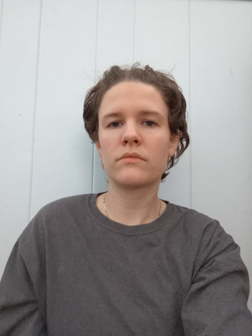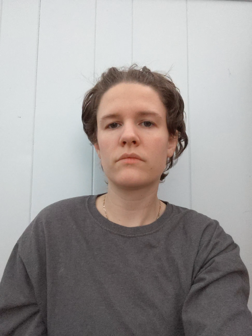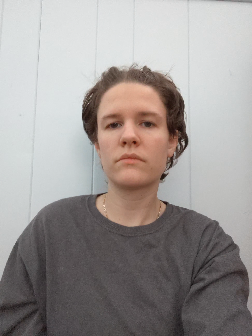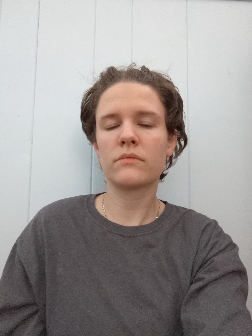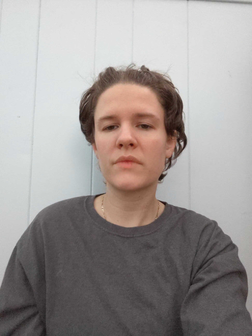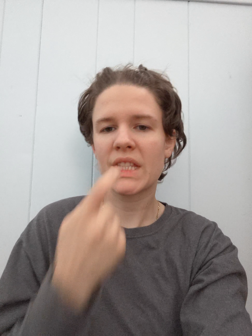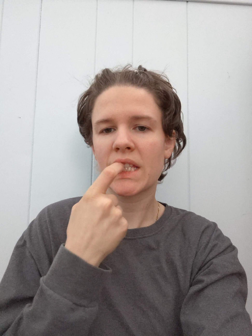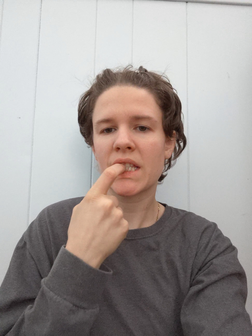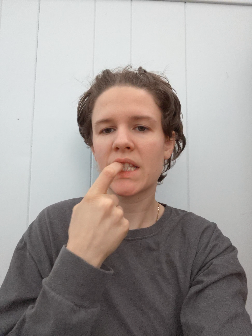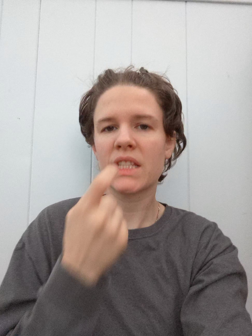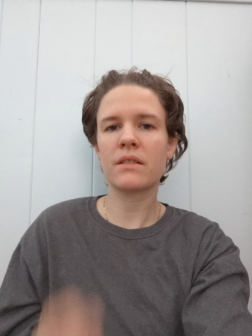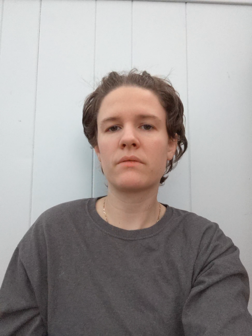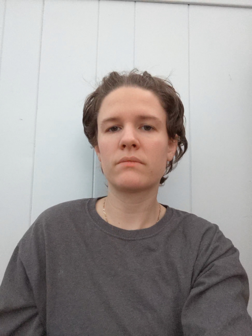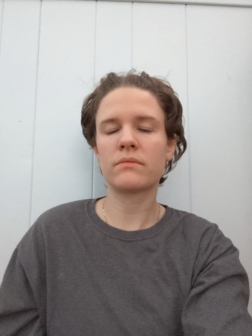tooth